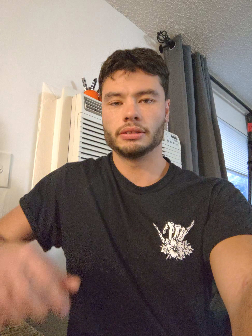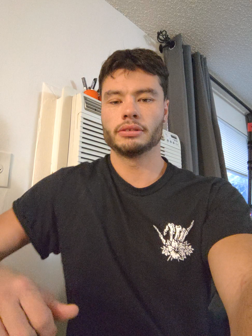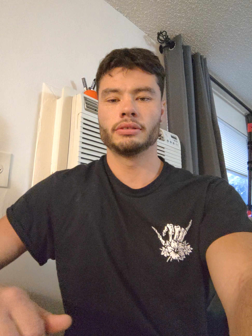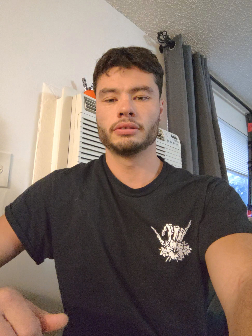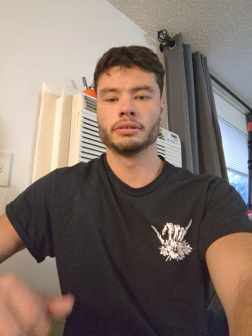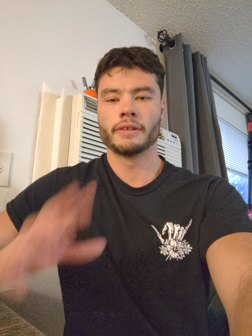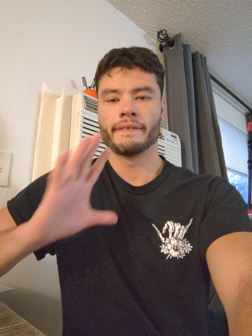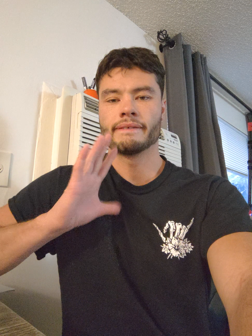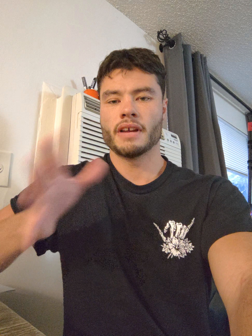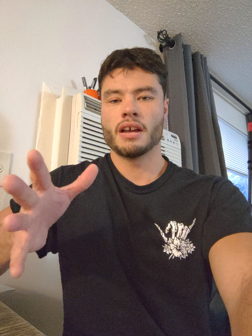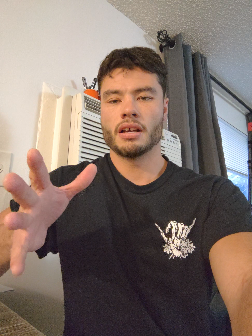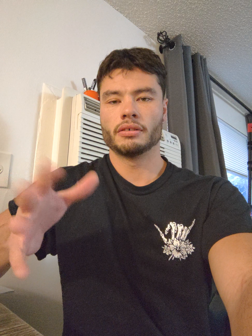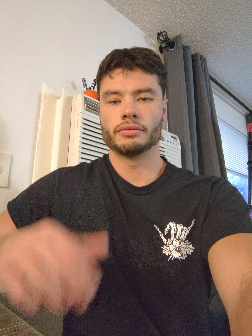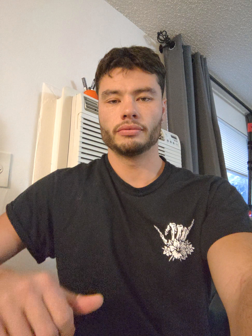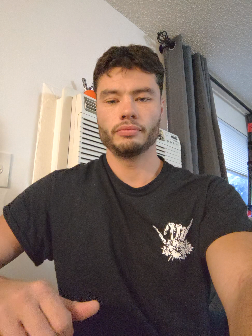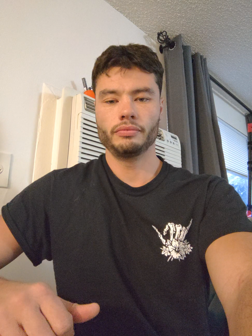fine